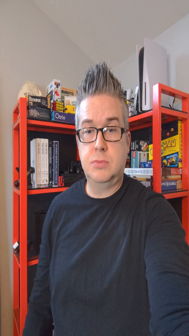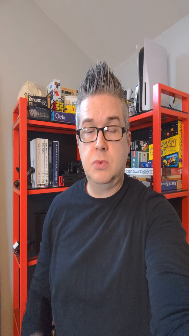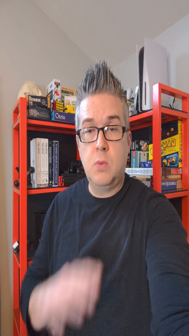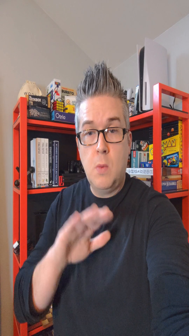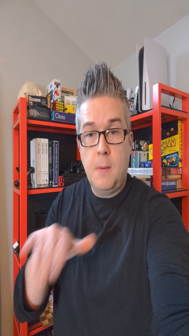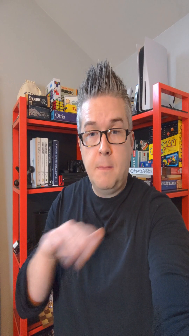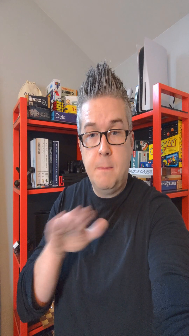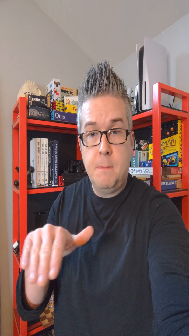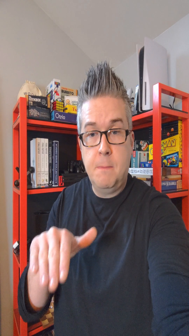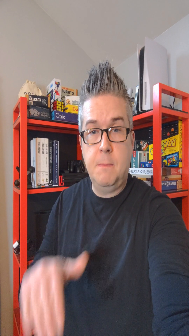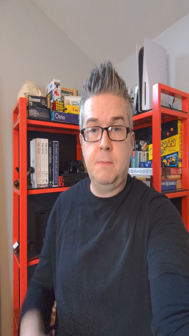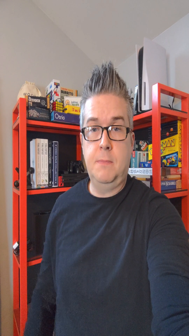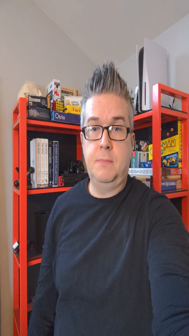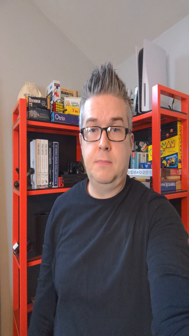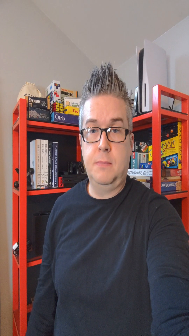pool